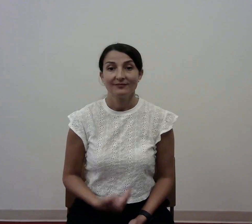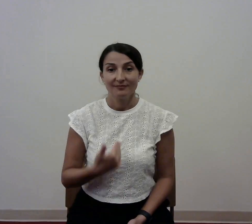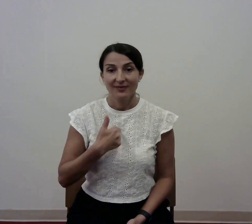mən